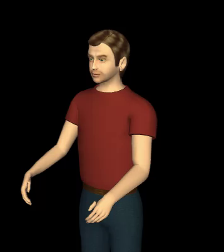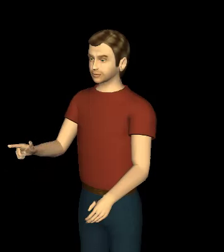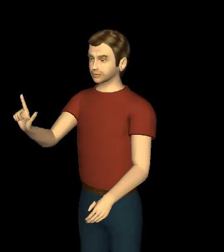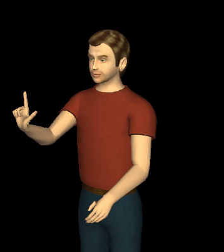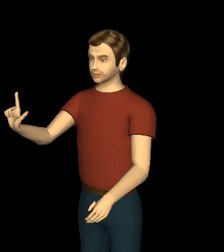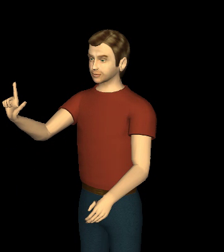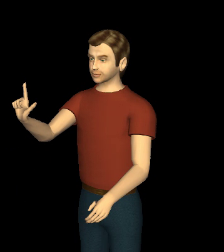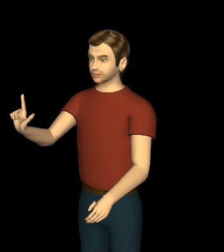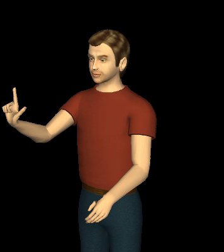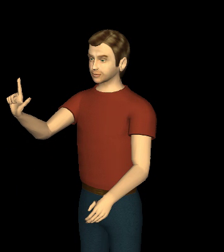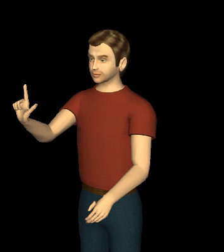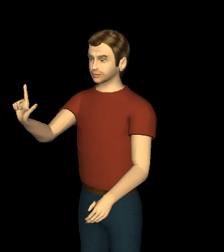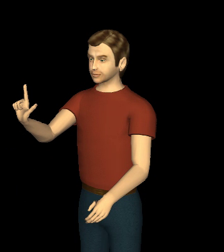الإثنين